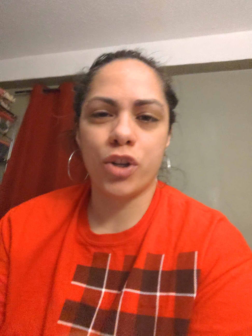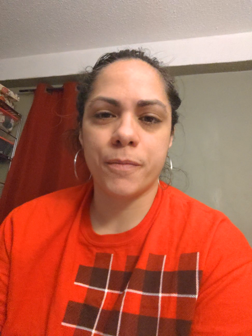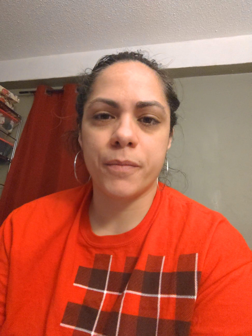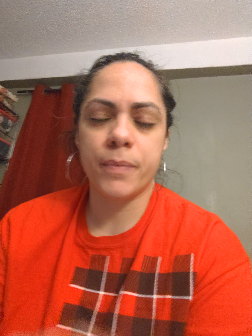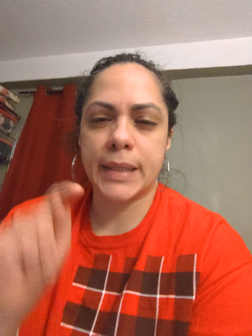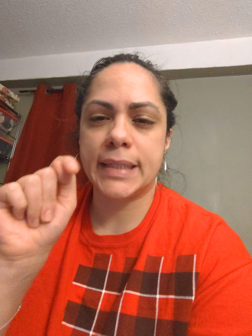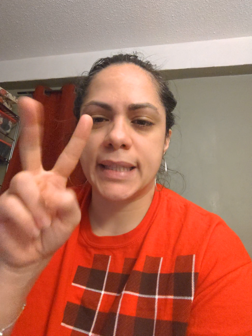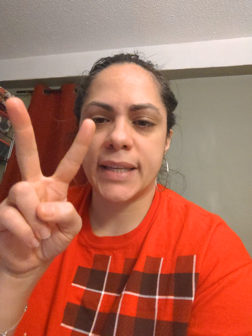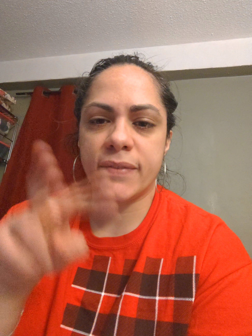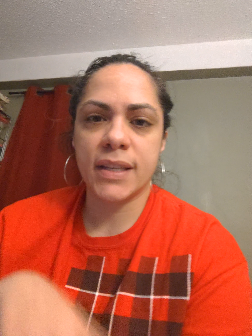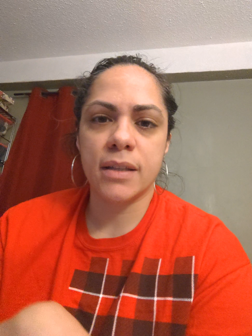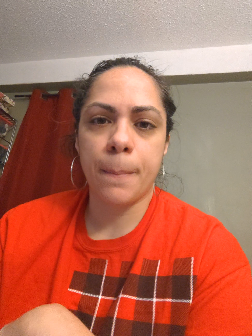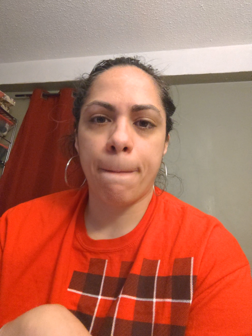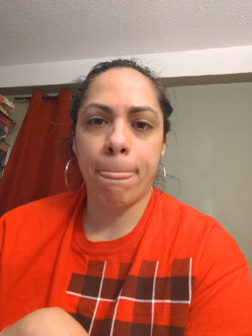TV